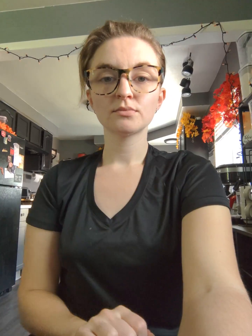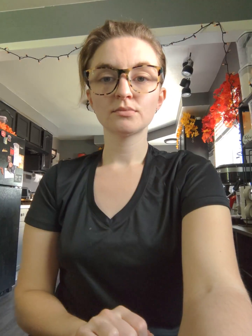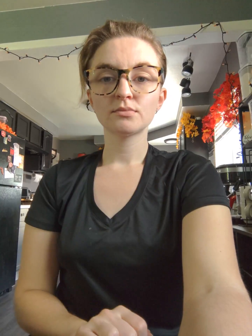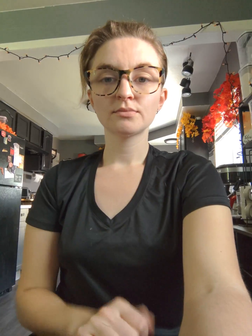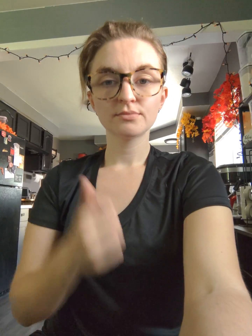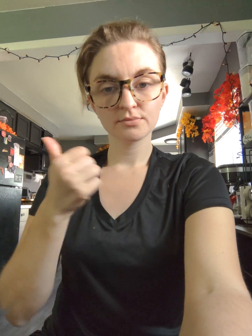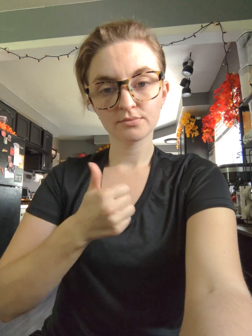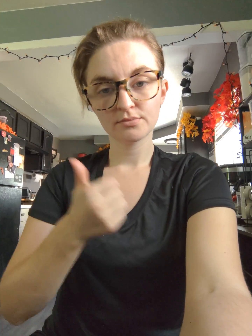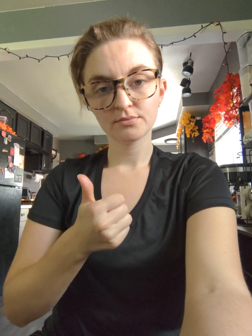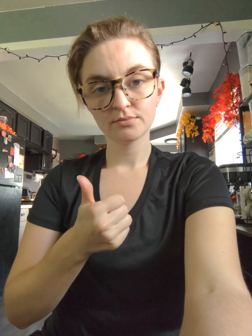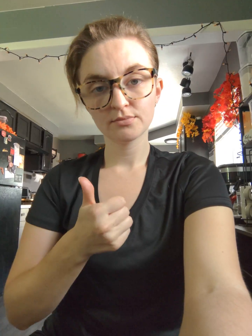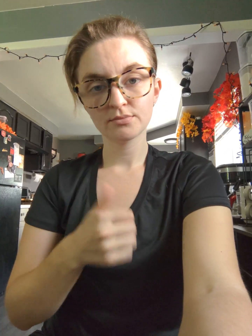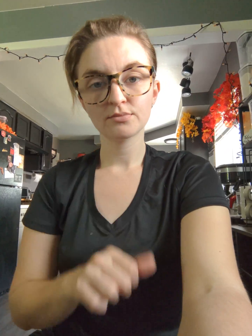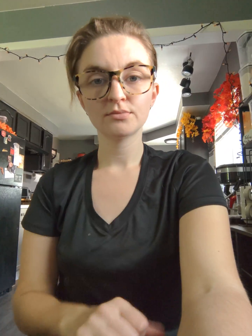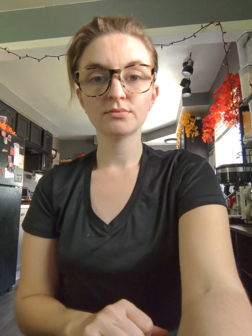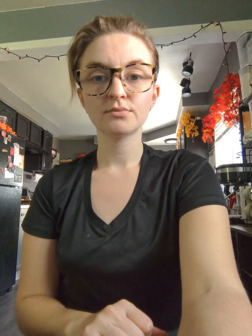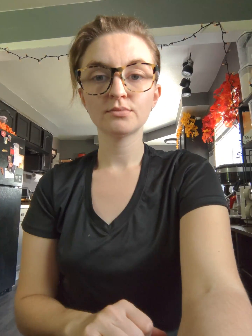help